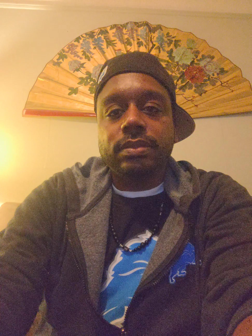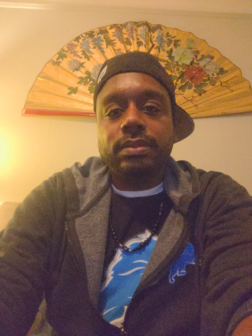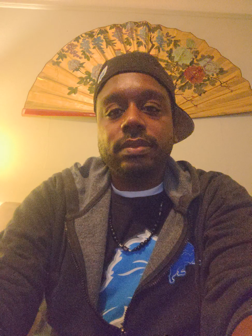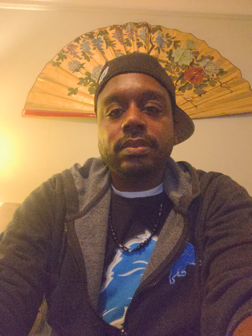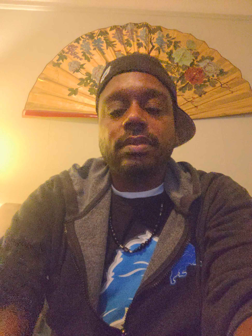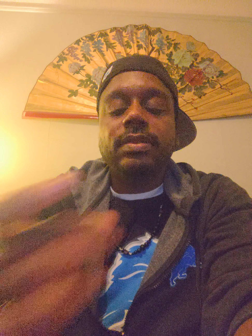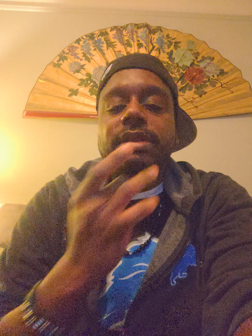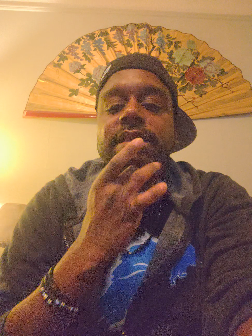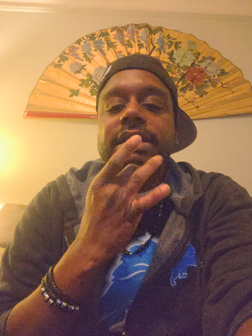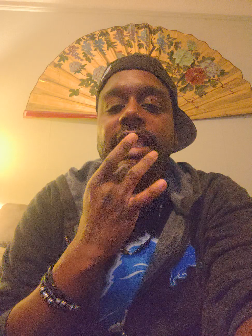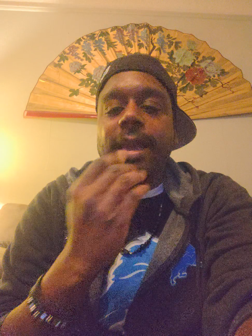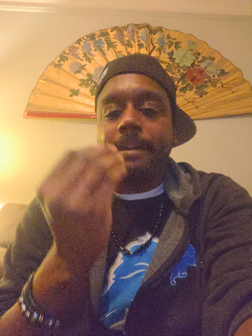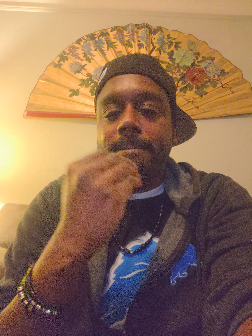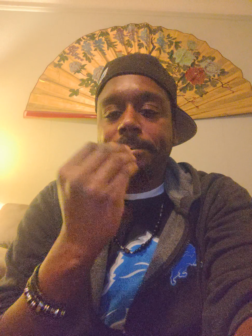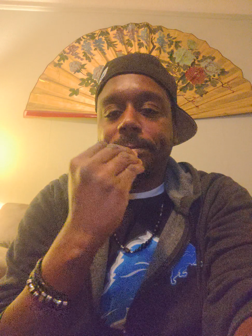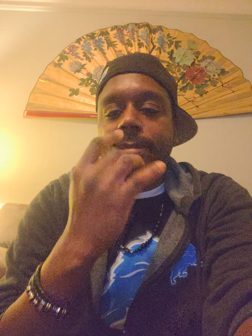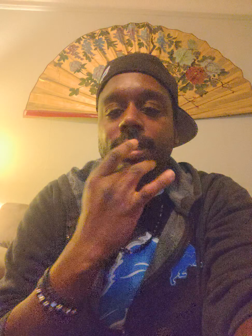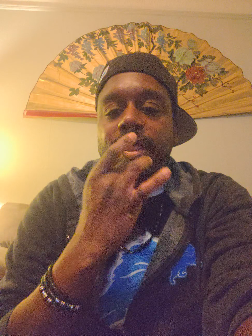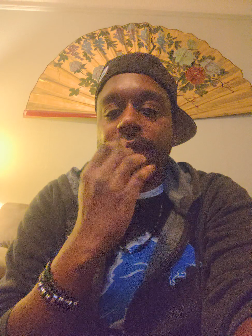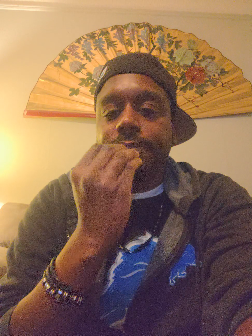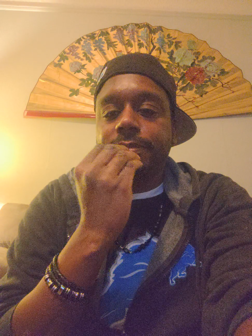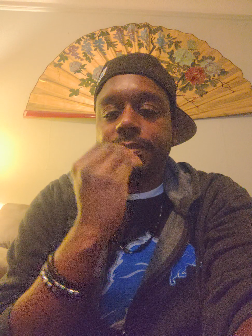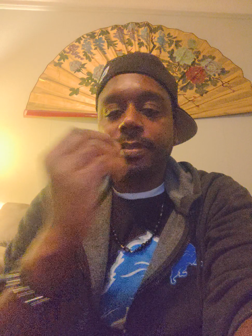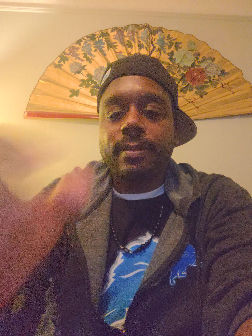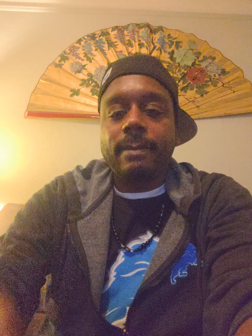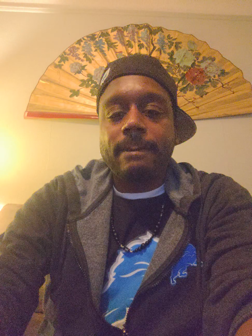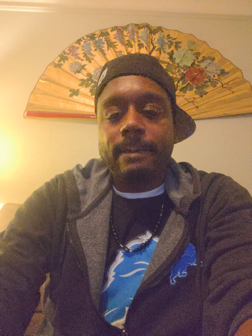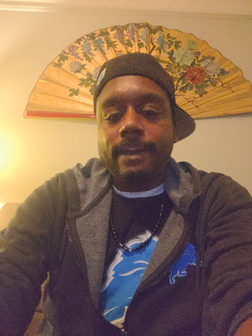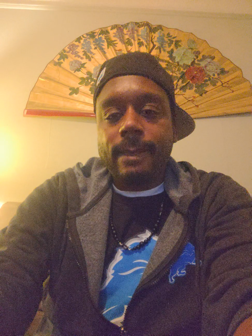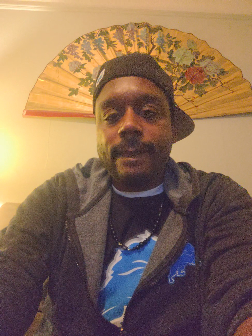snack